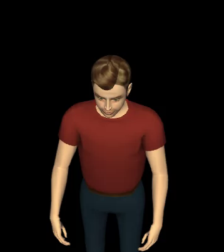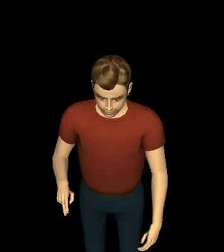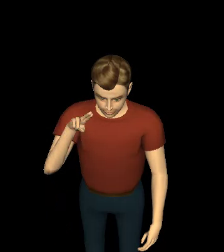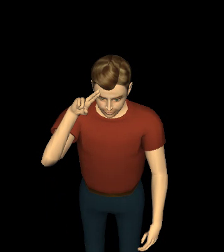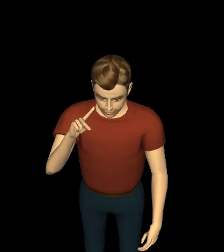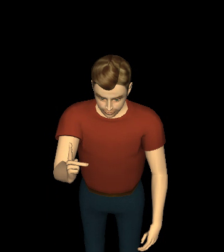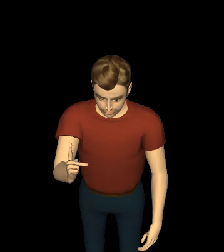عادة